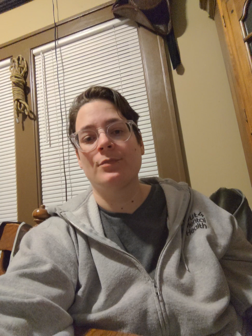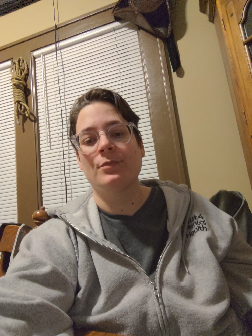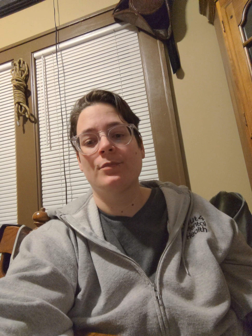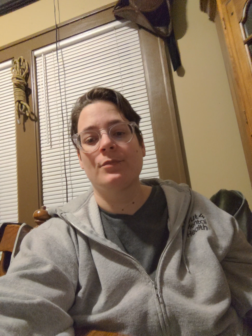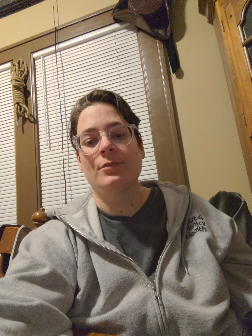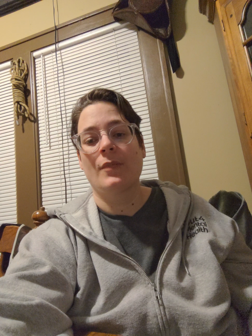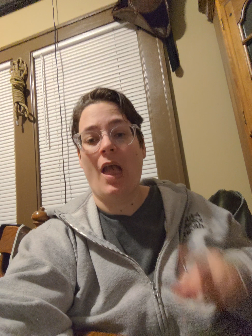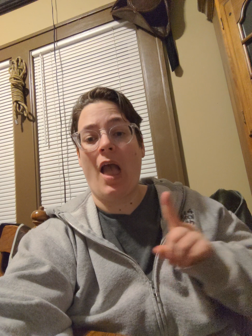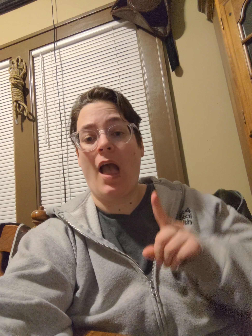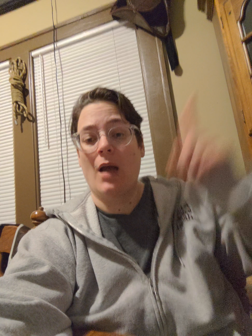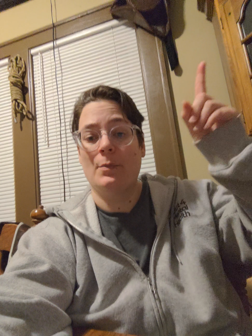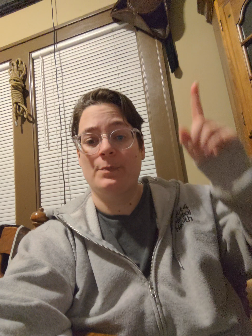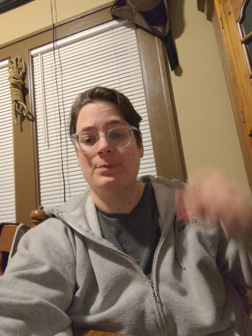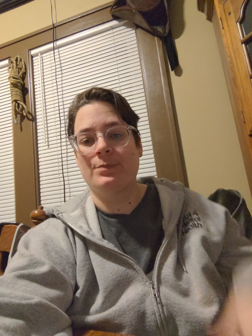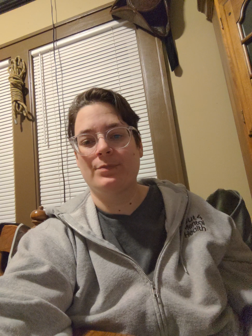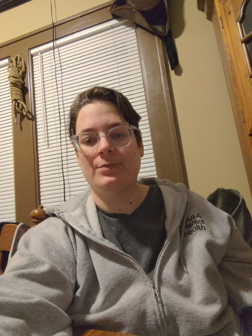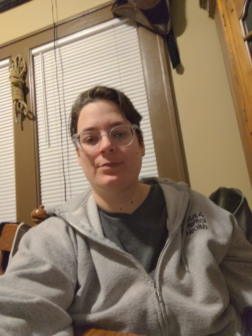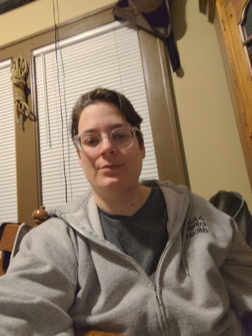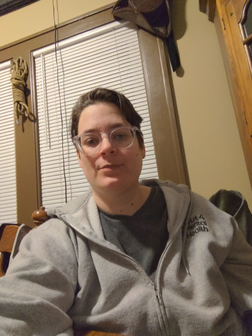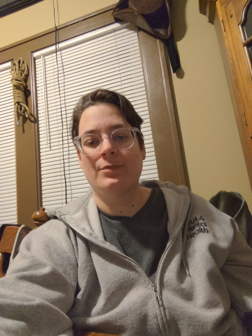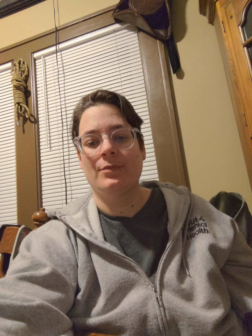up